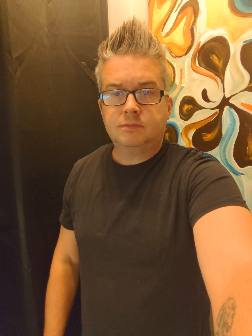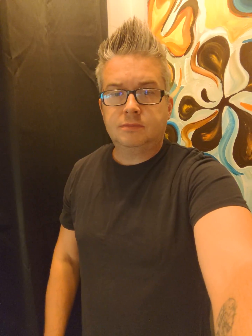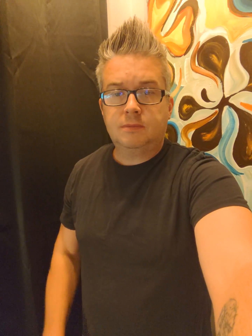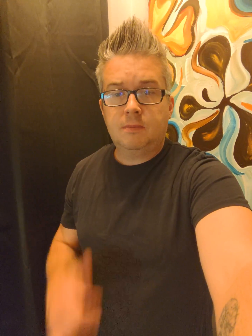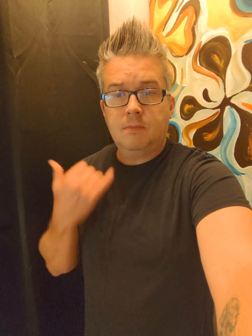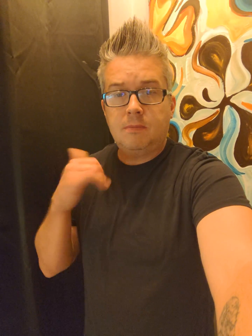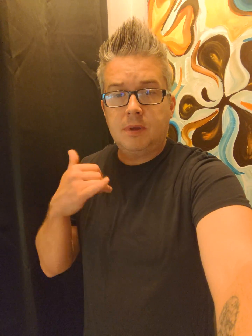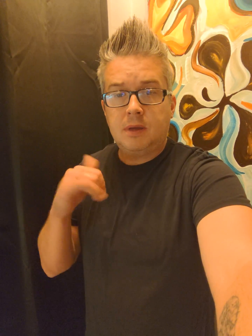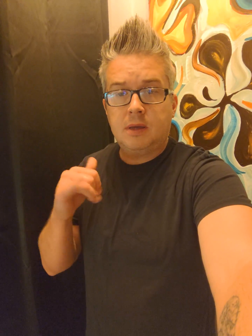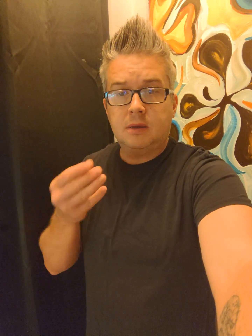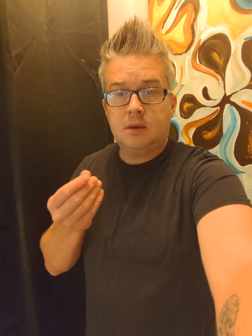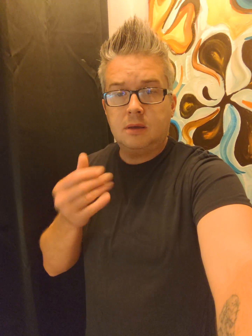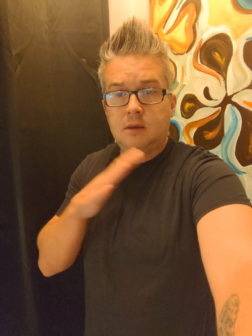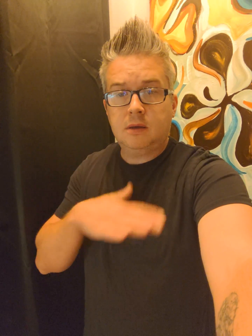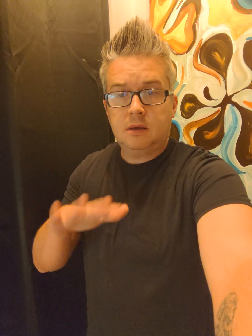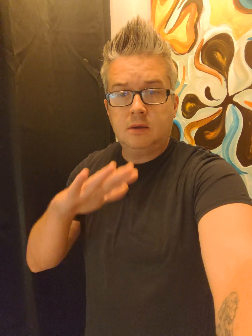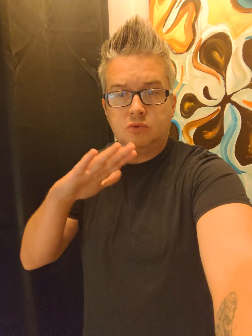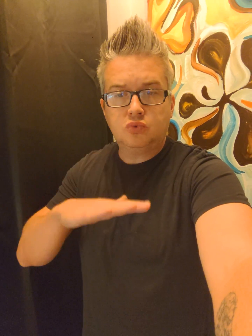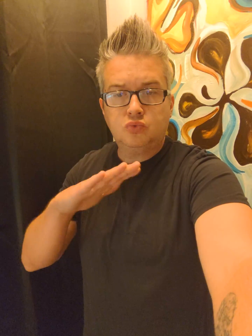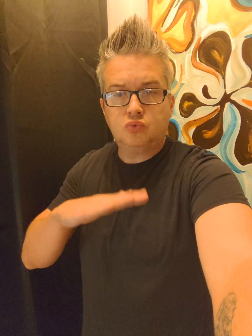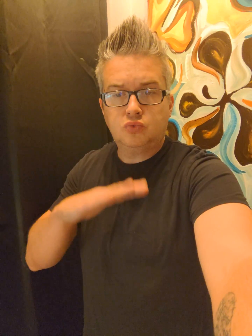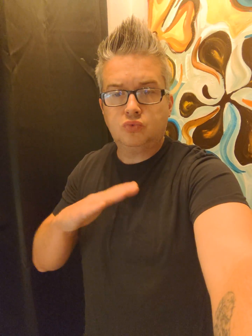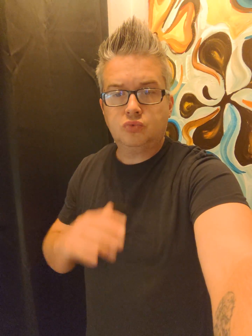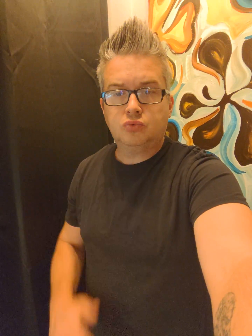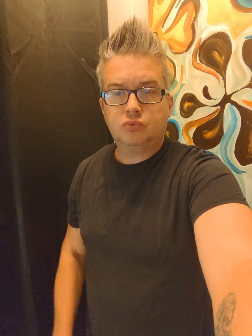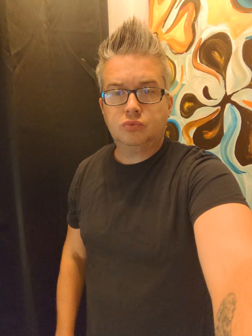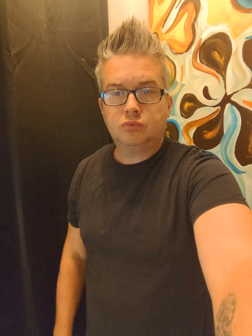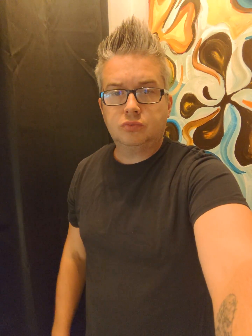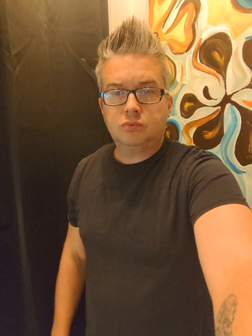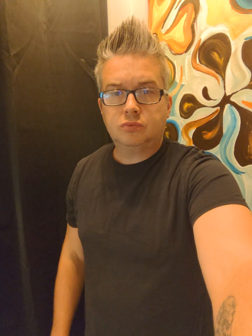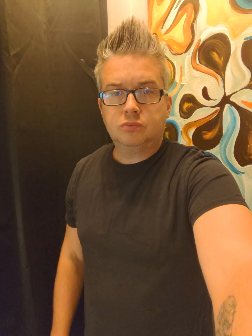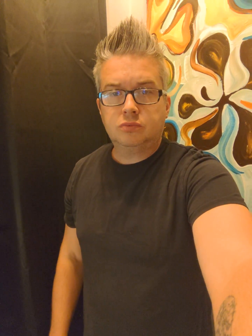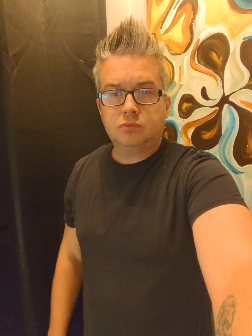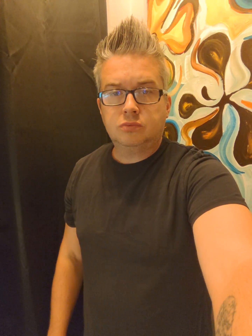playground